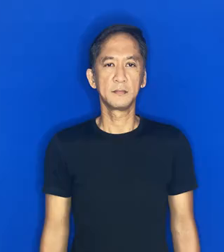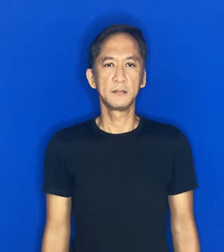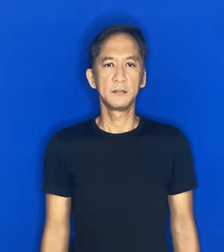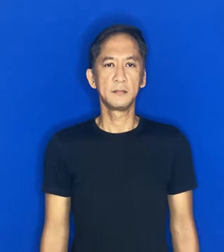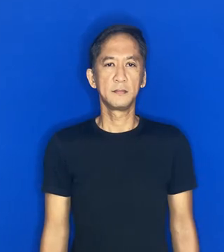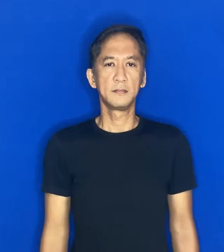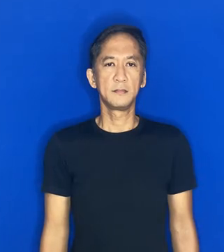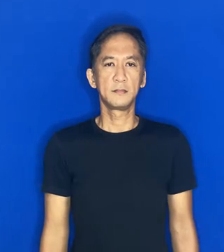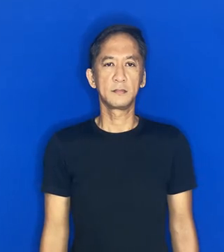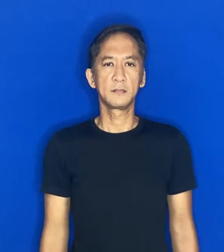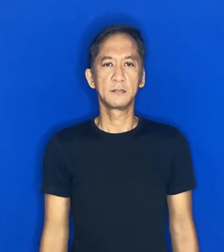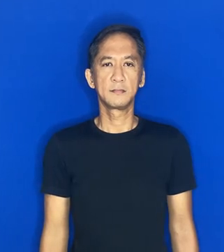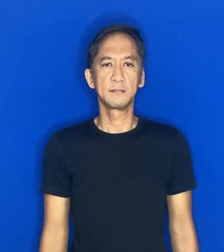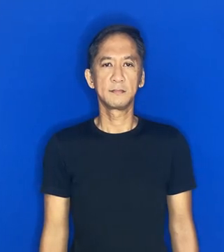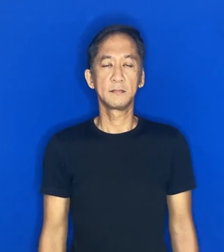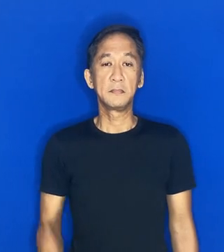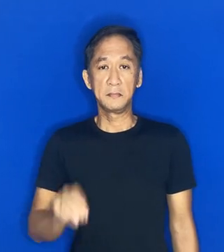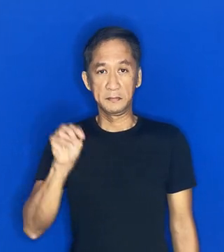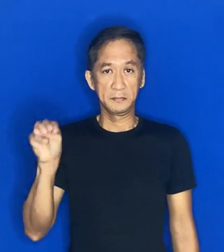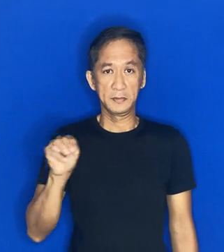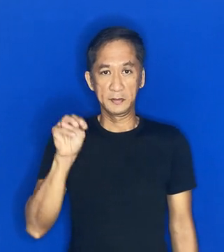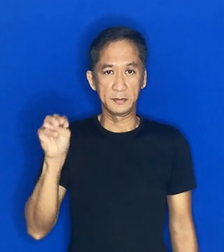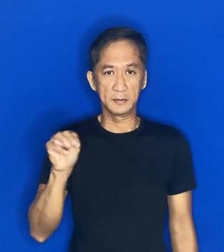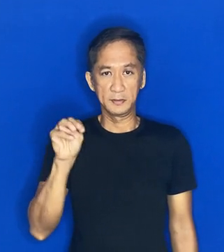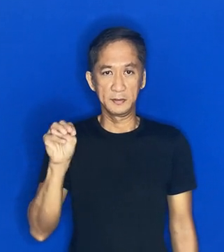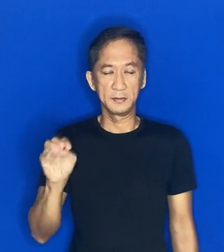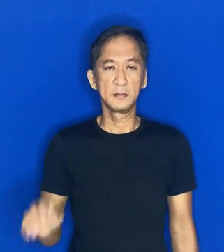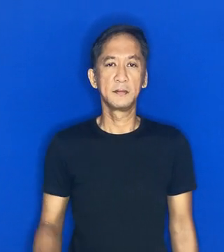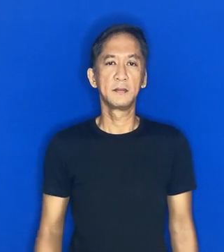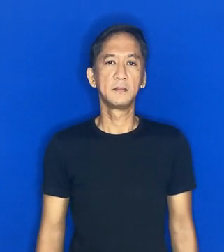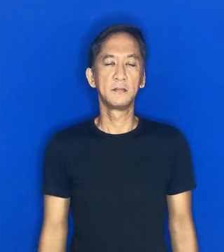monday